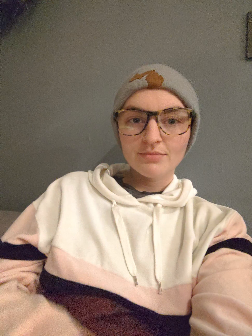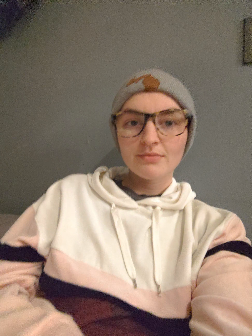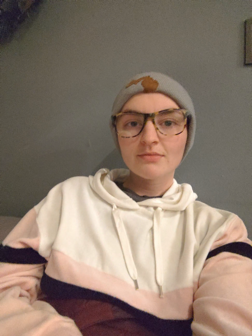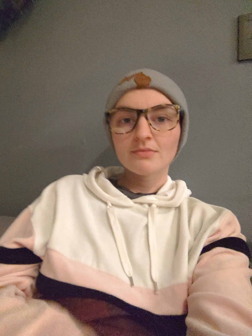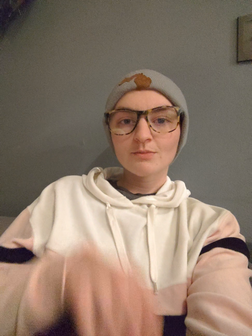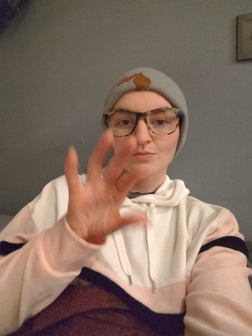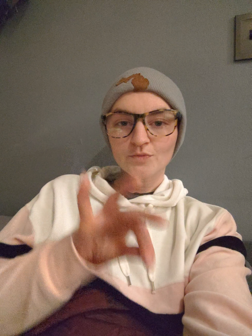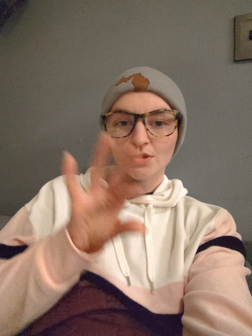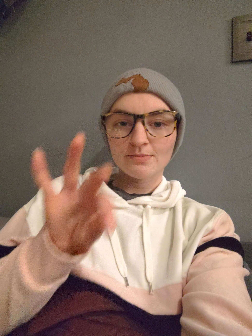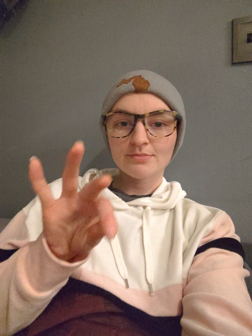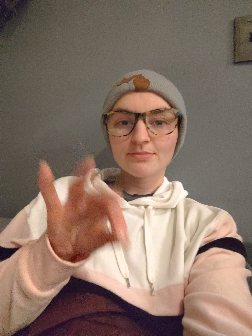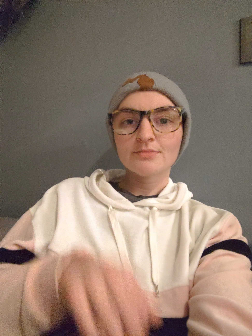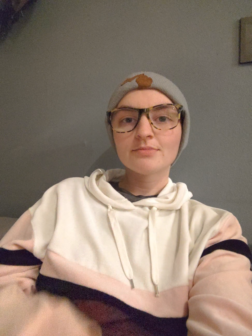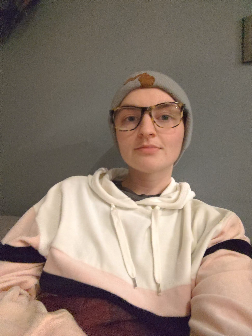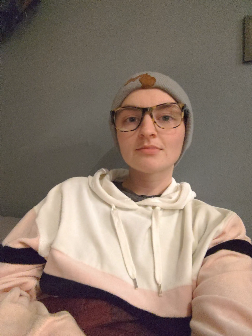french fries